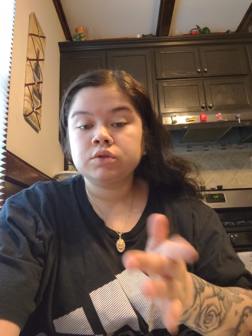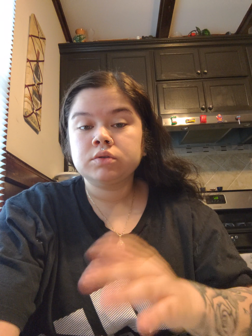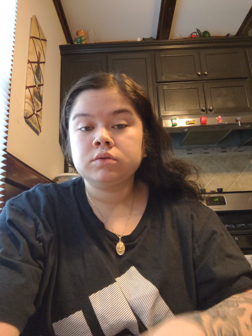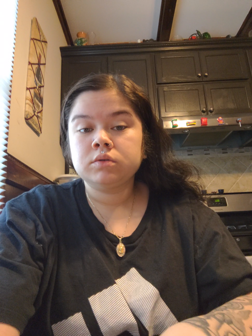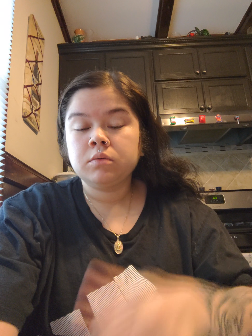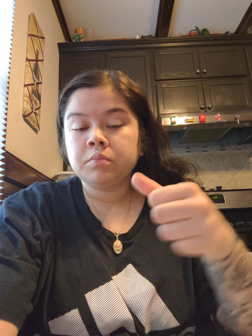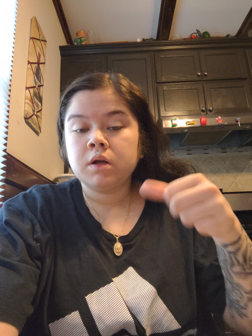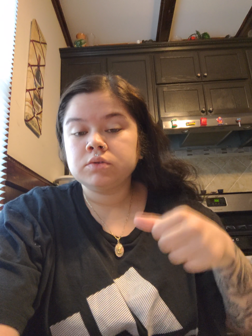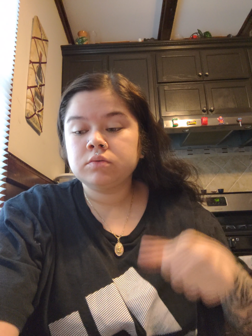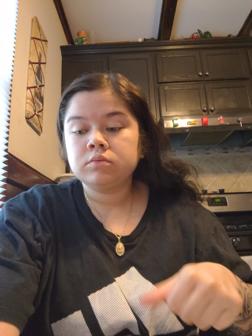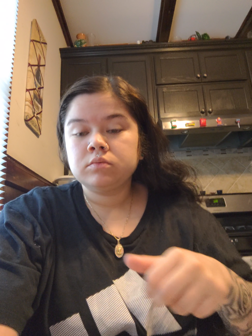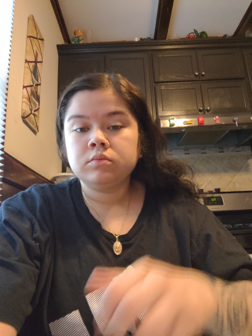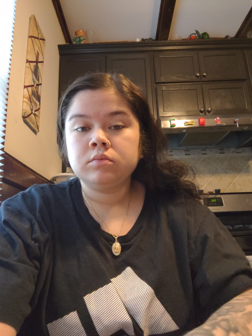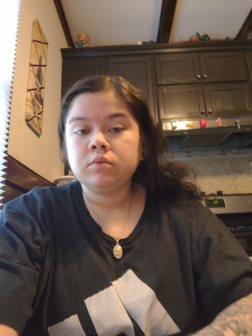puzzle